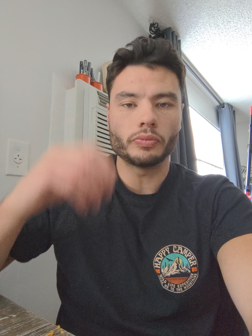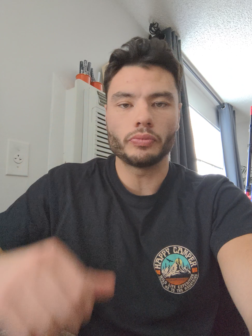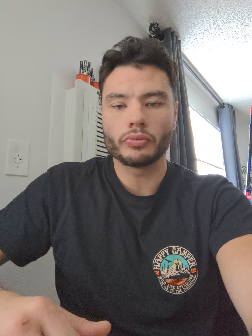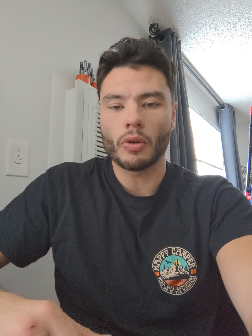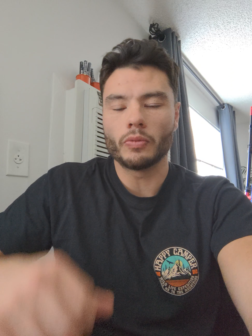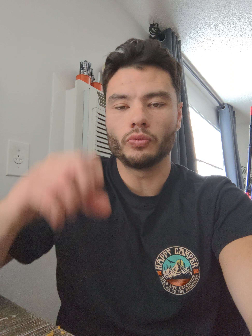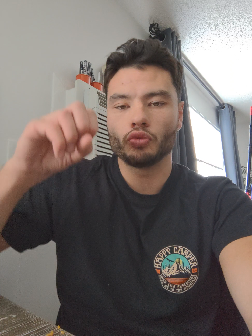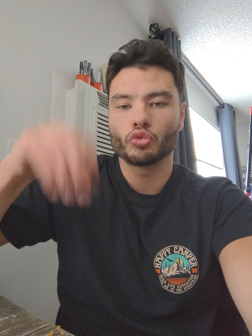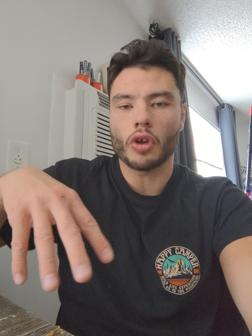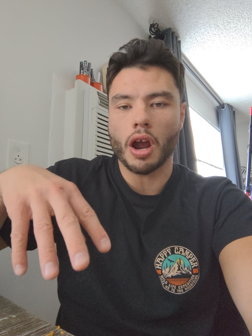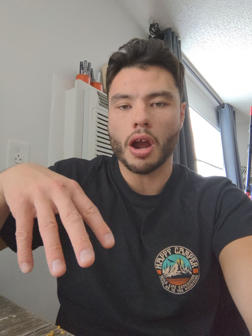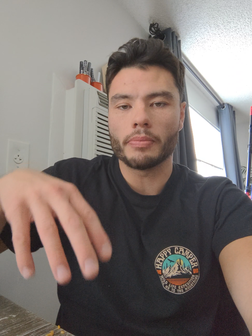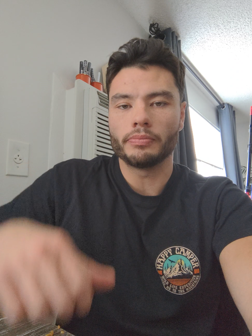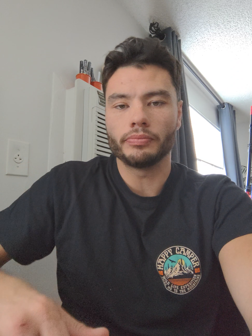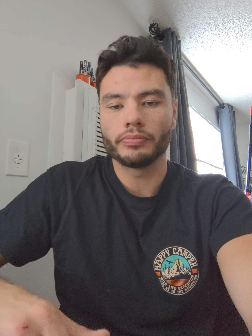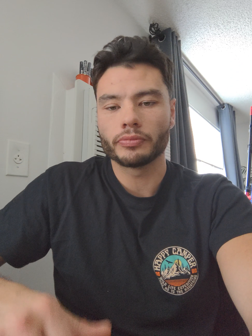drop